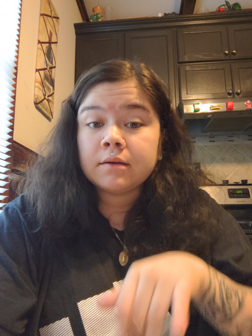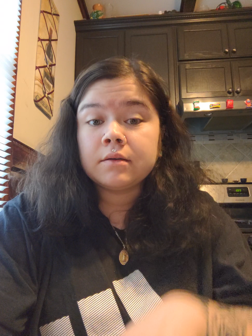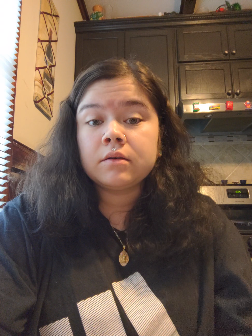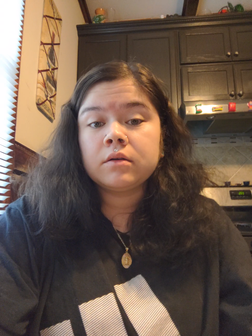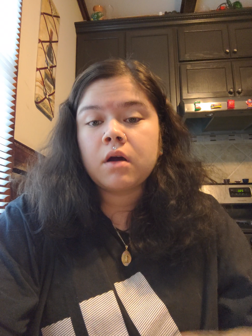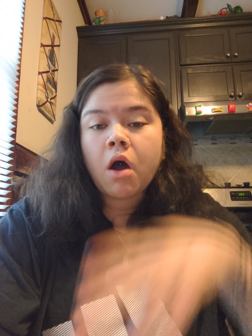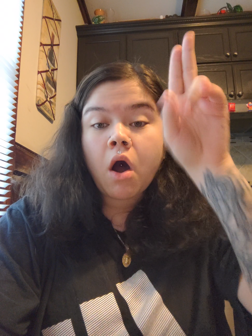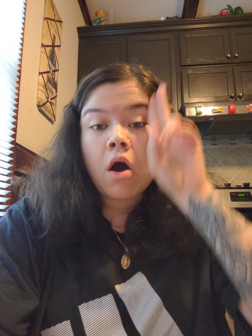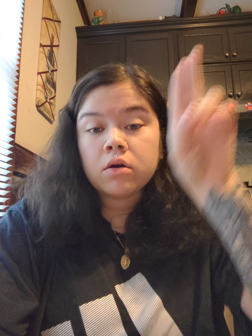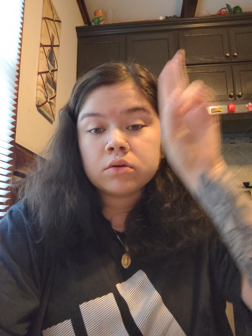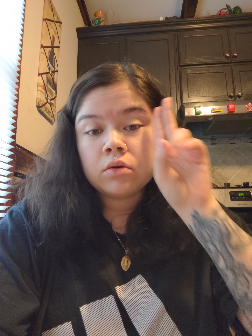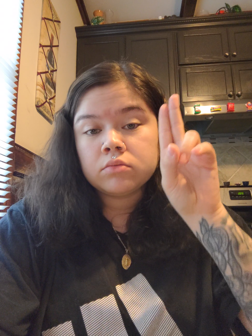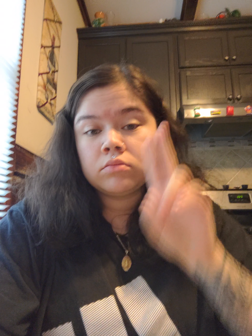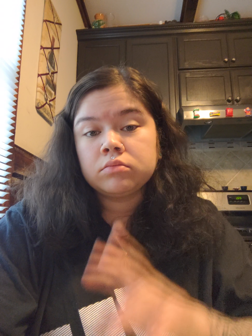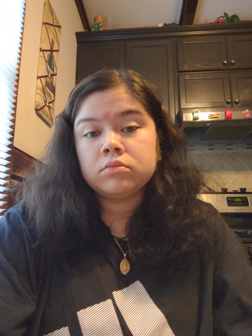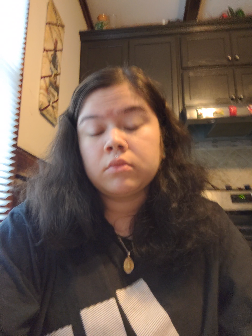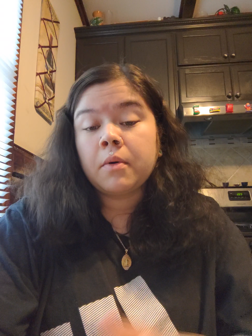uncle